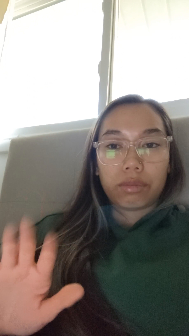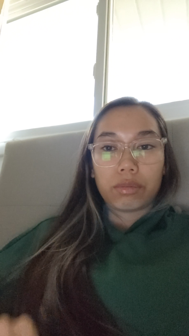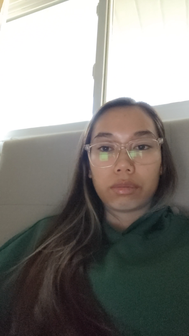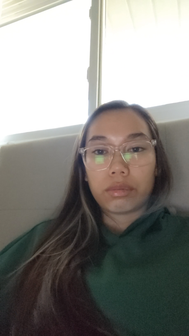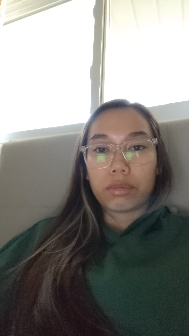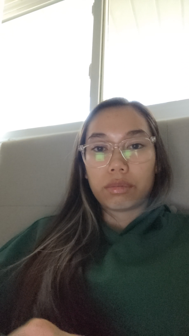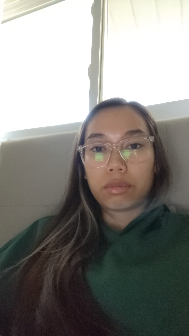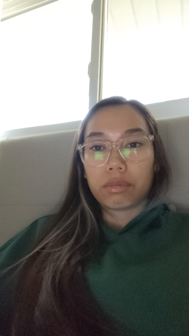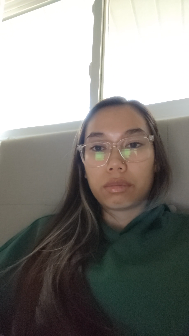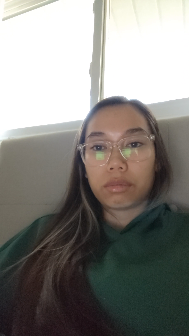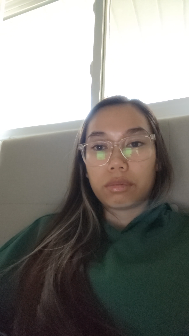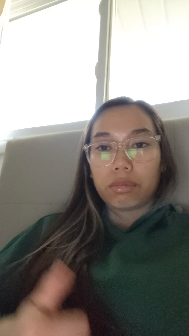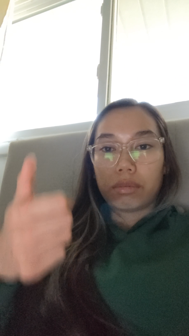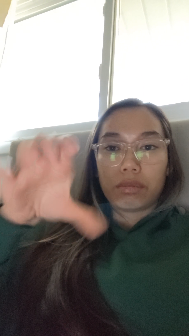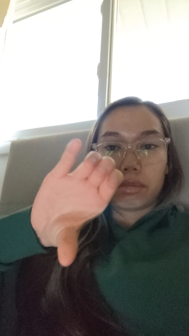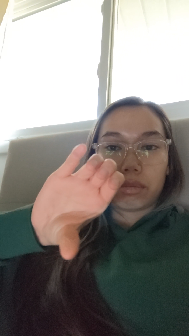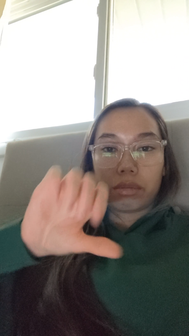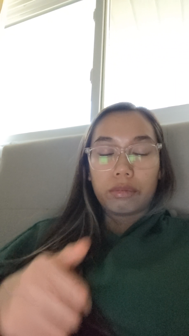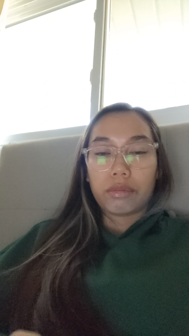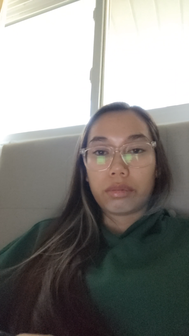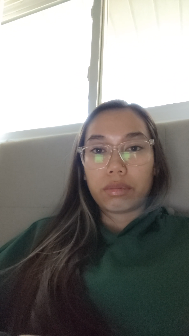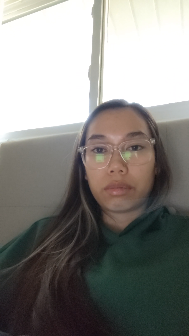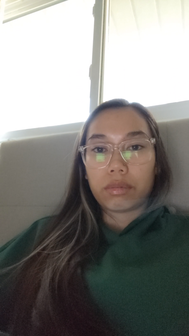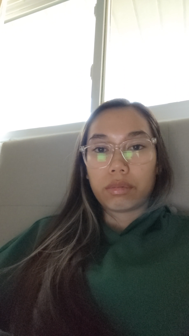pour